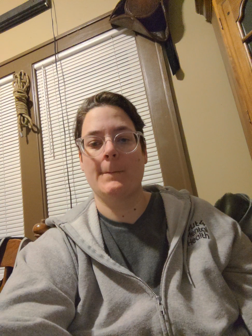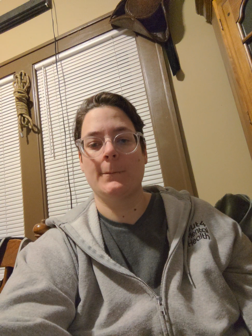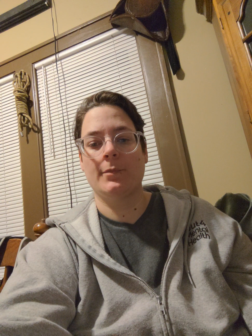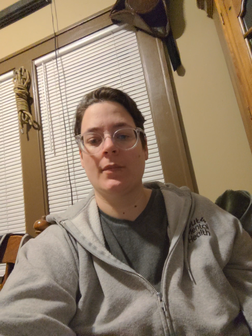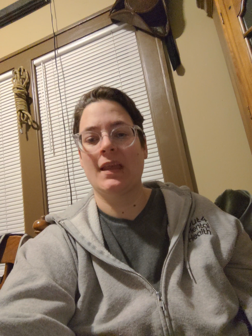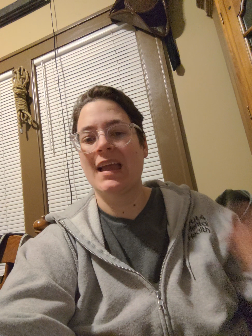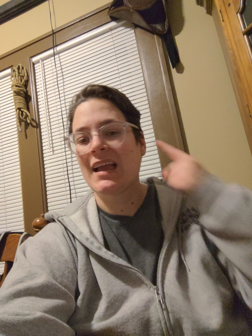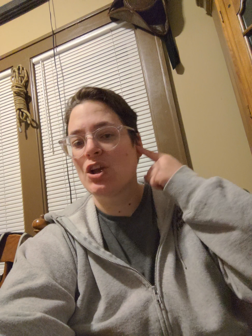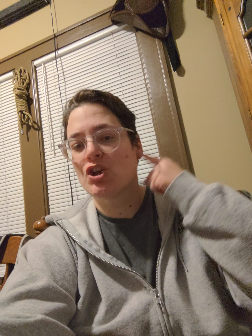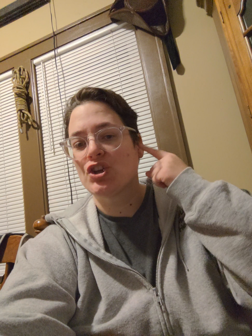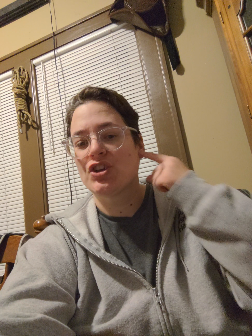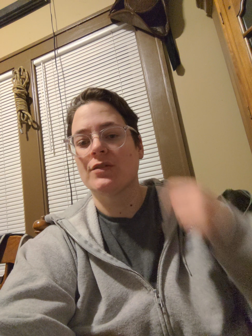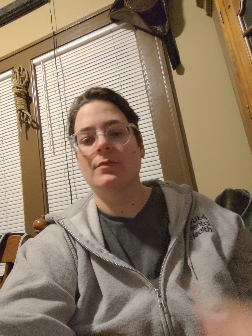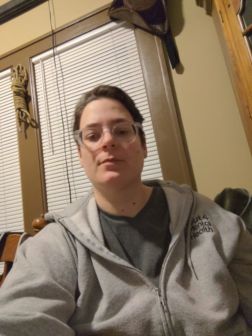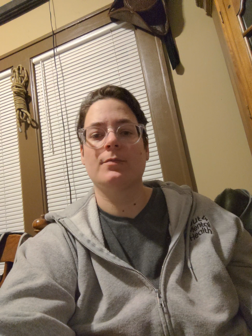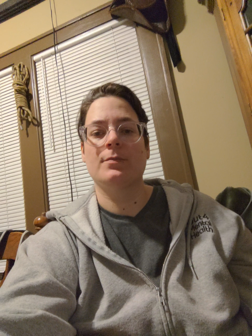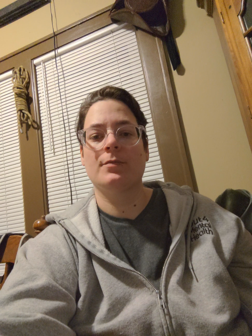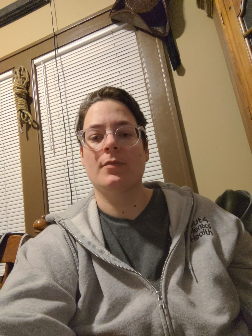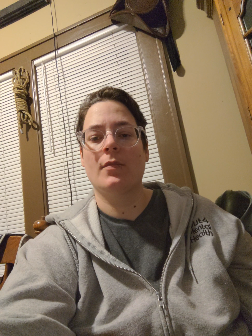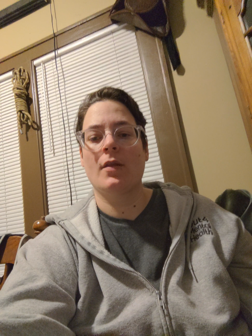hear